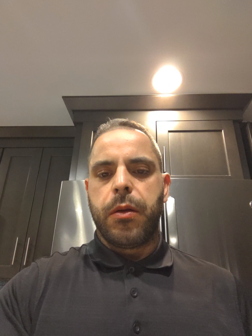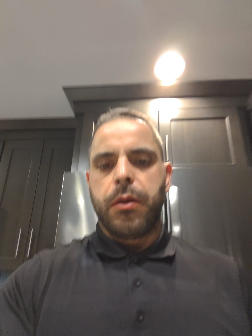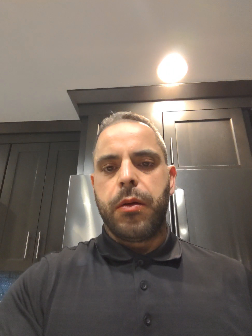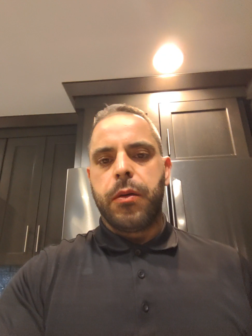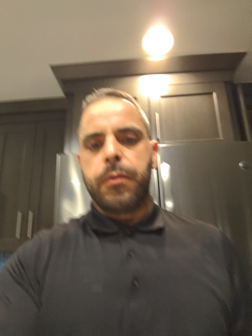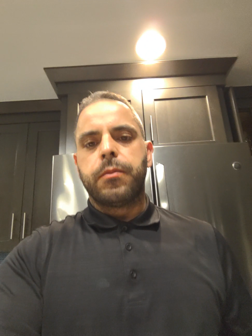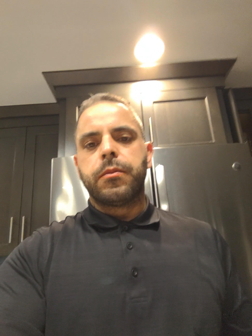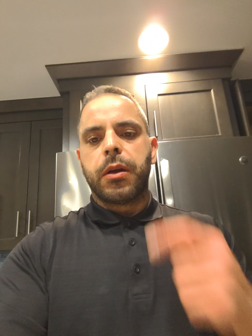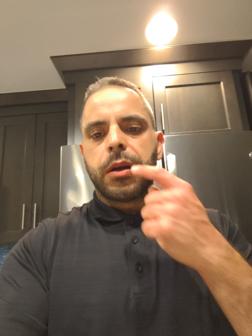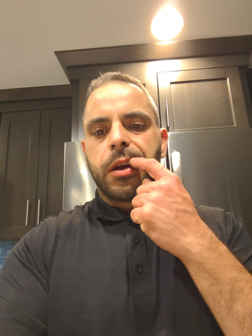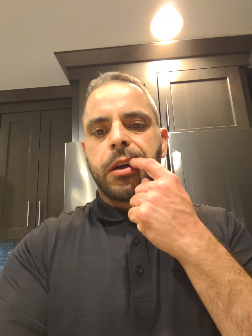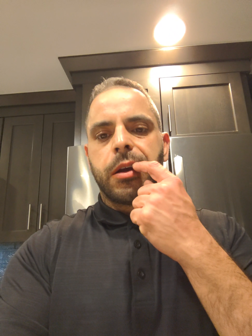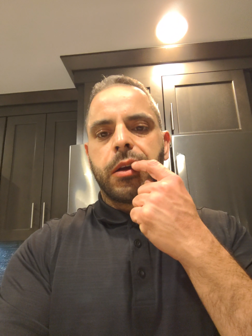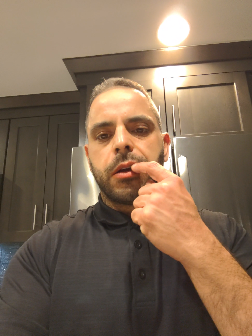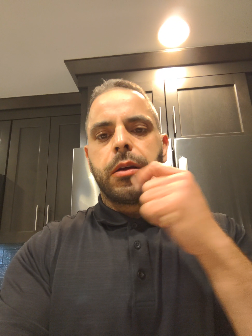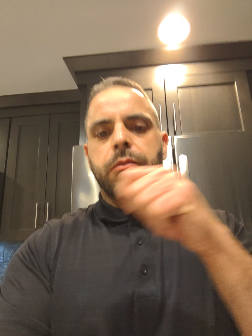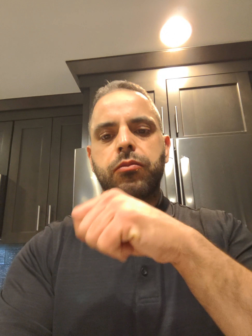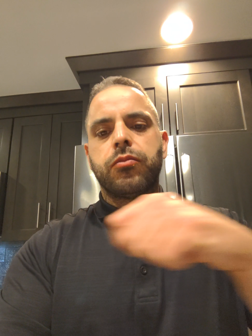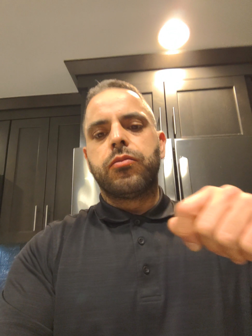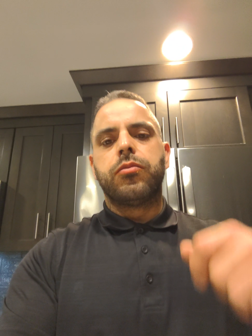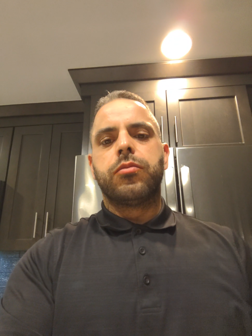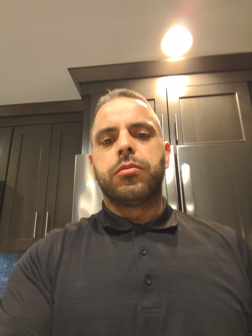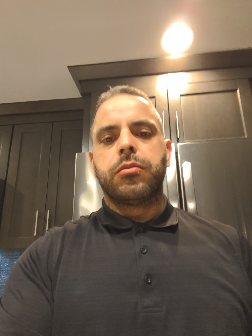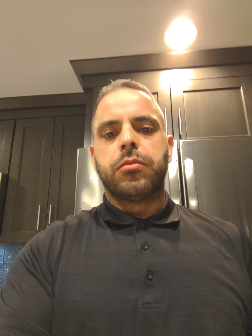toothbrush